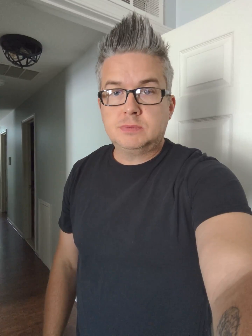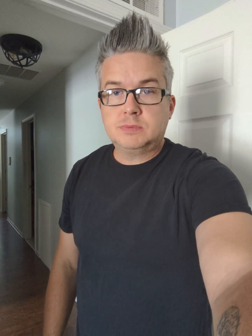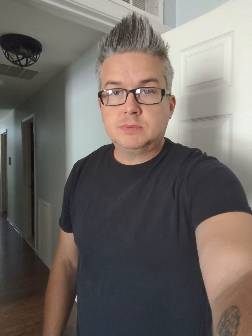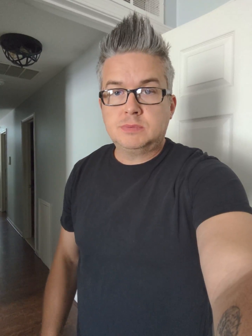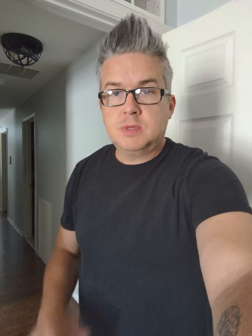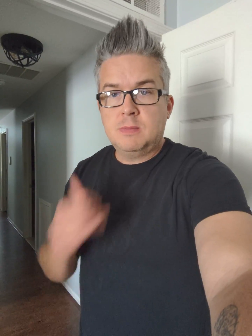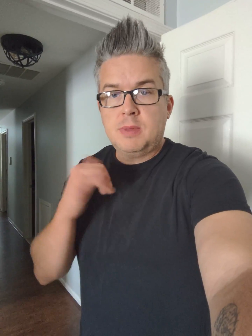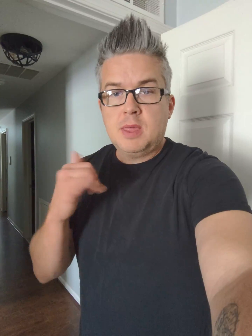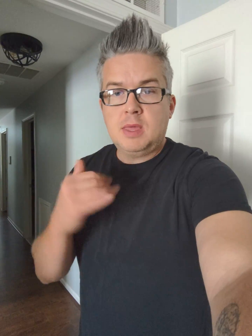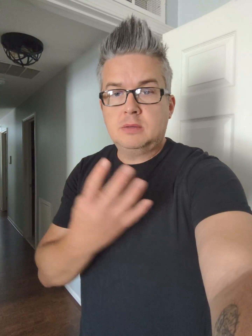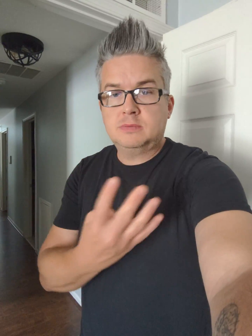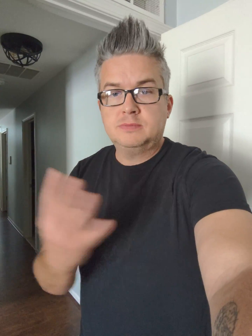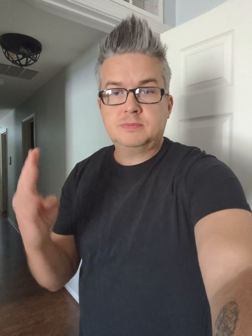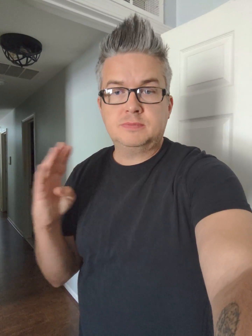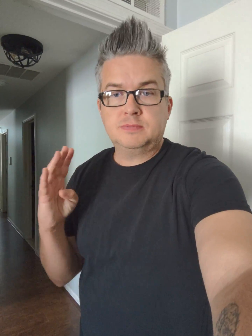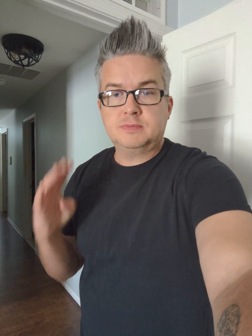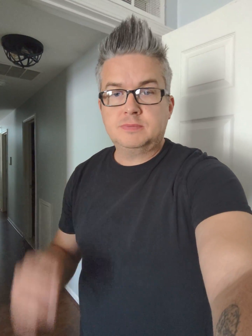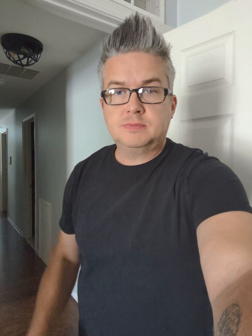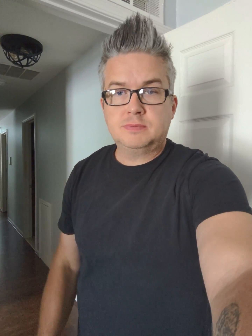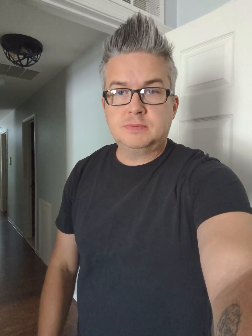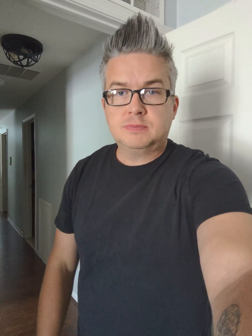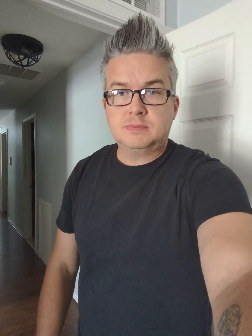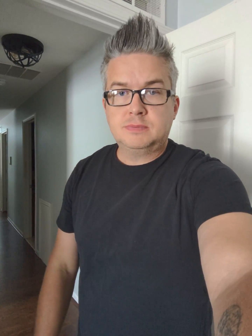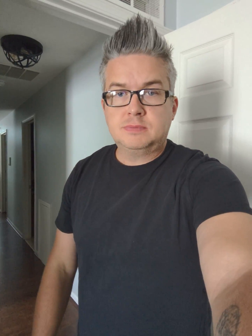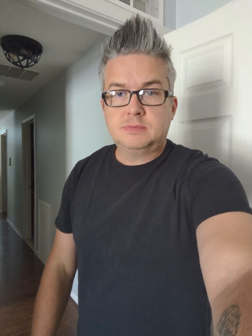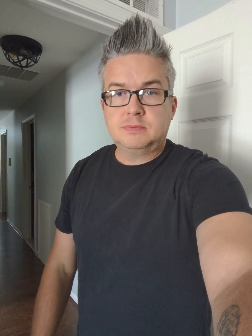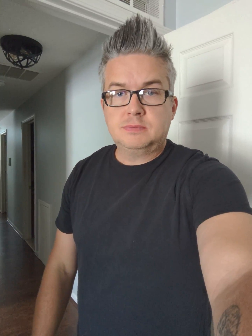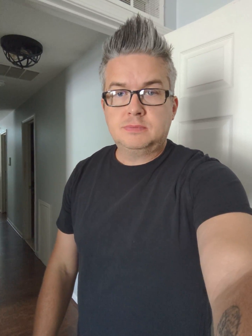playpen